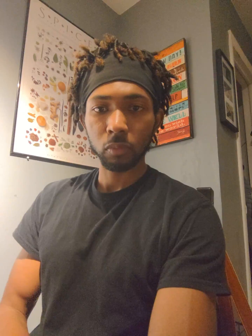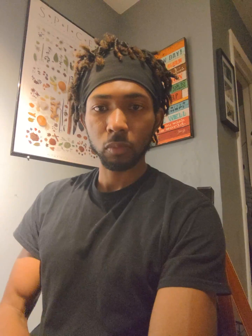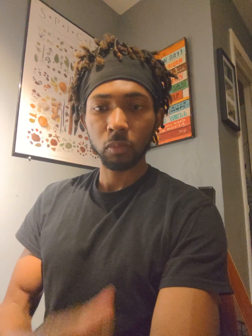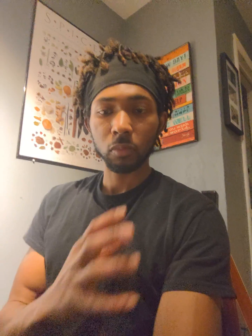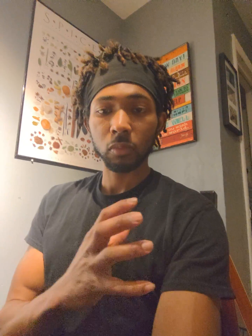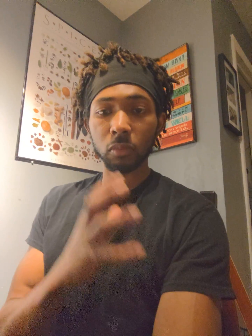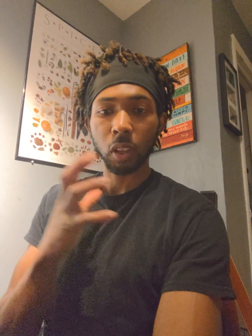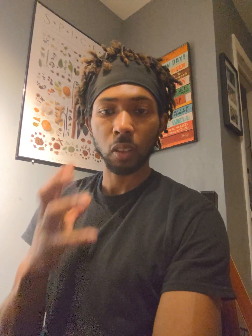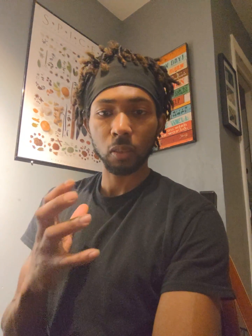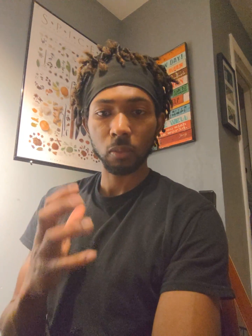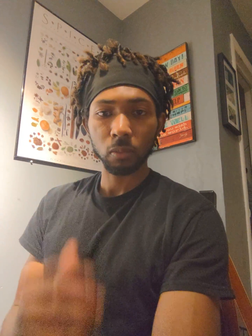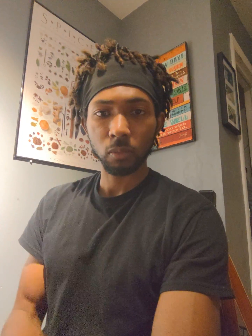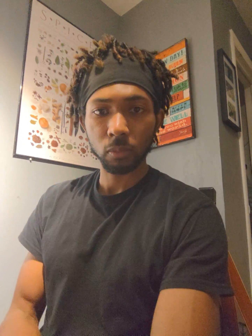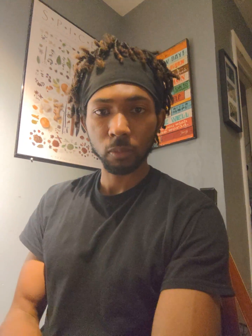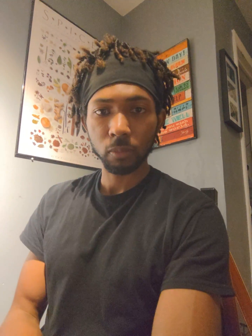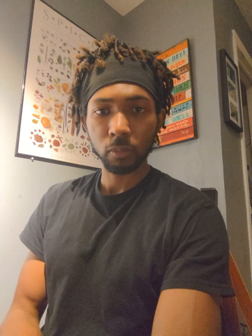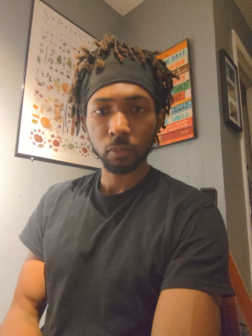a lot